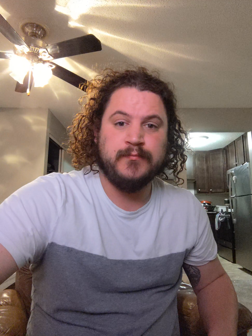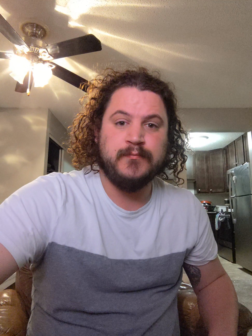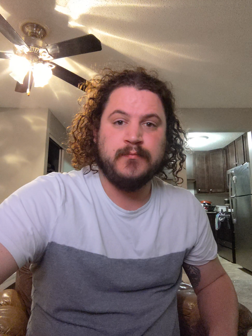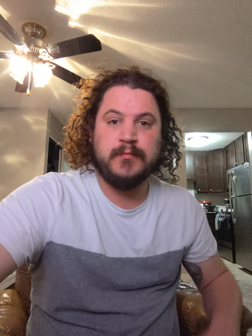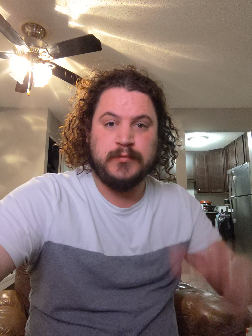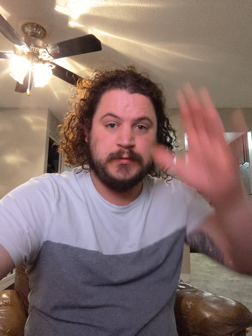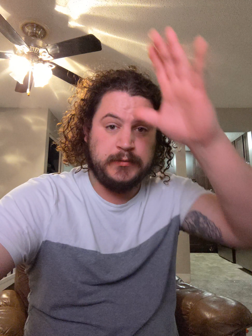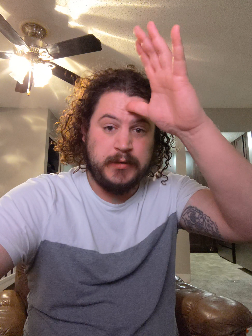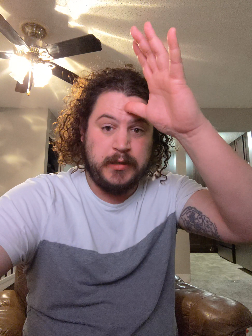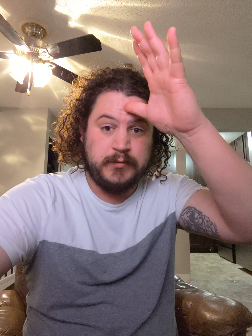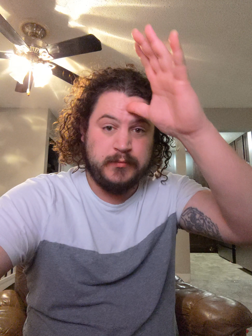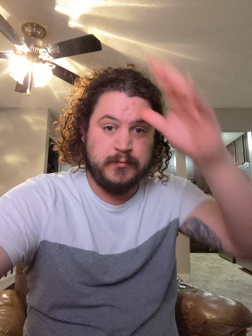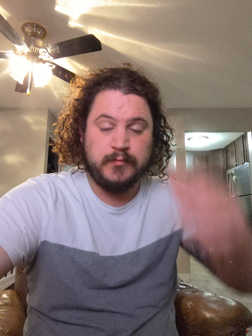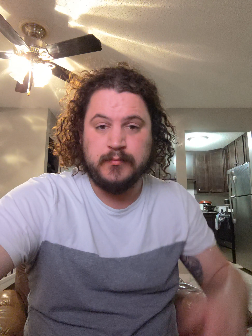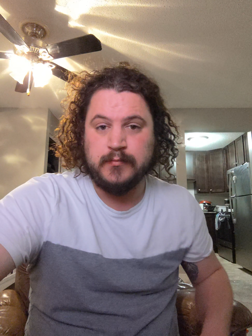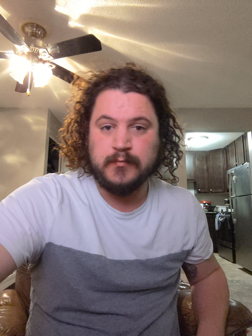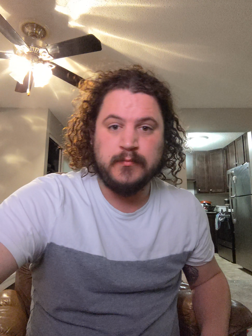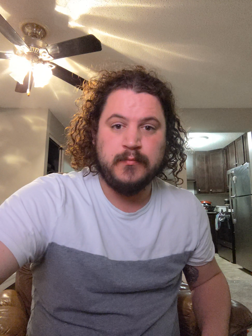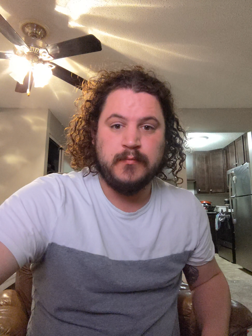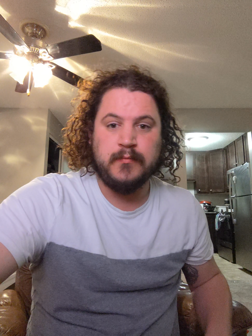dad